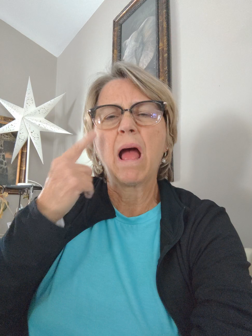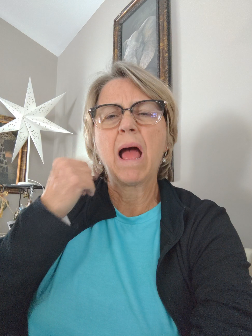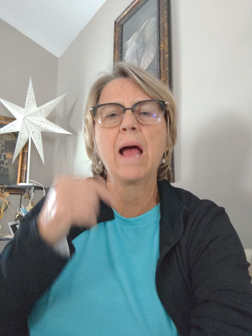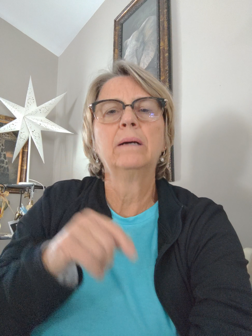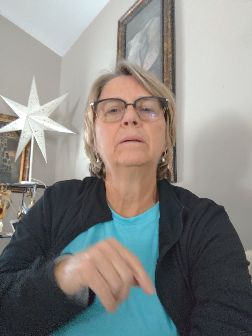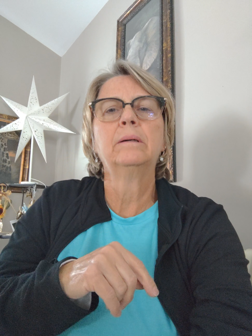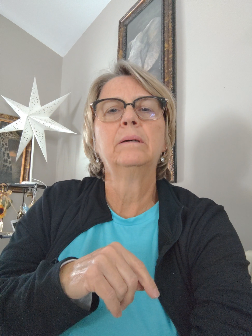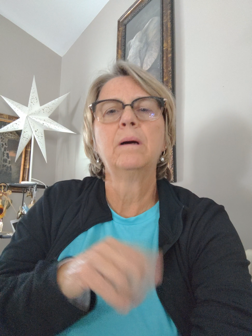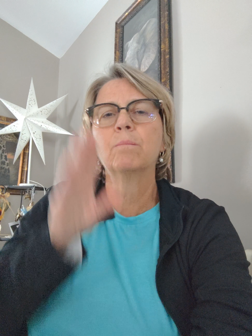cry